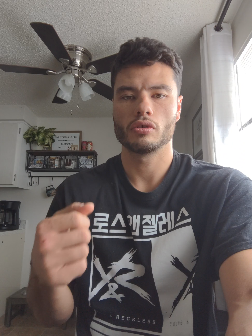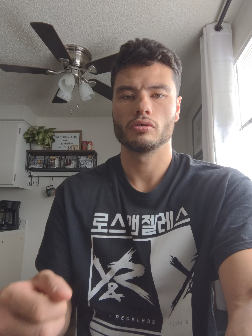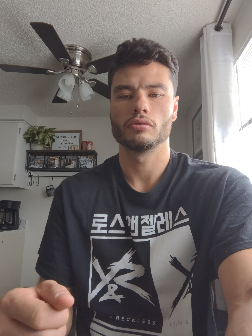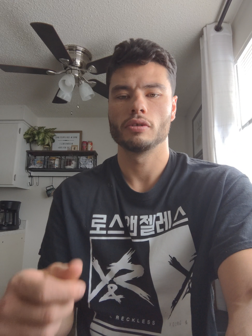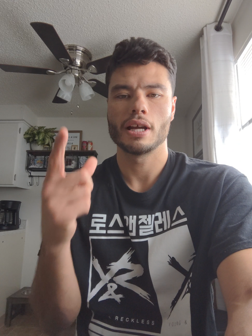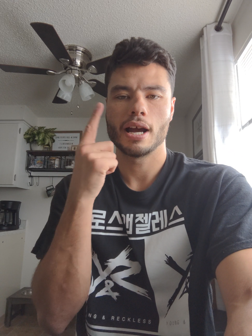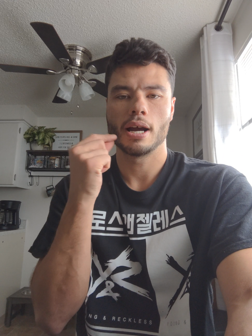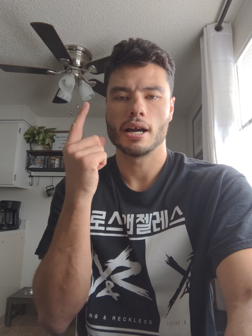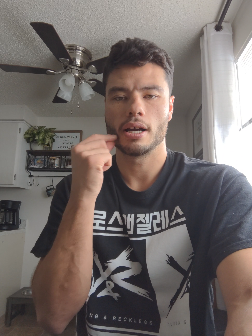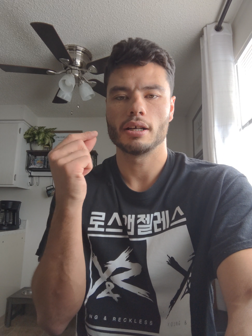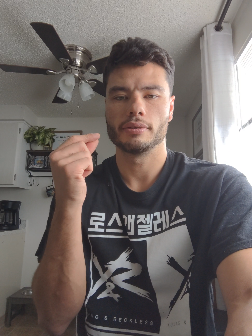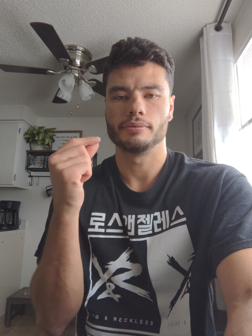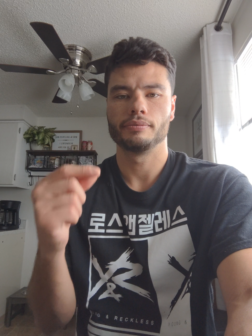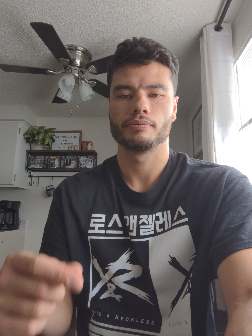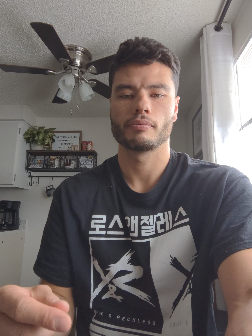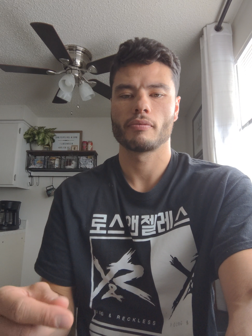cat